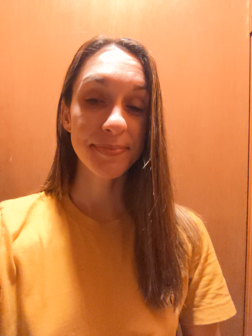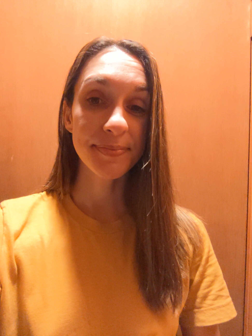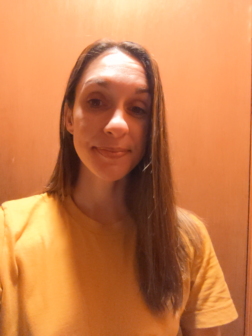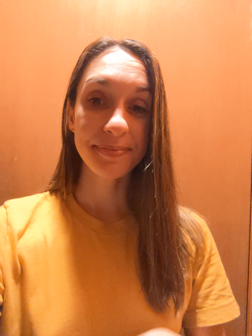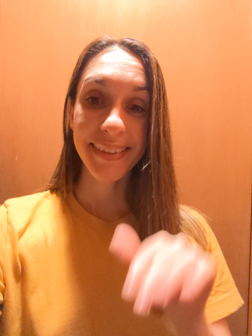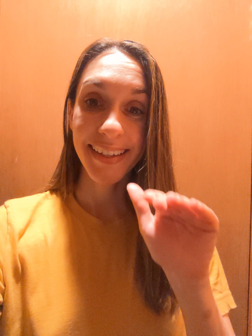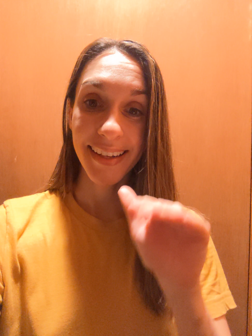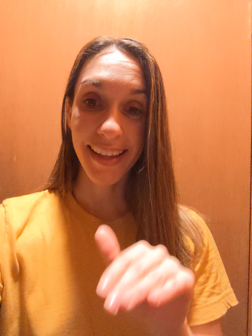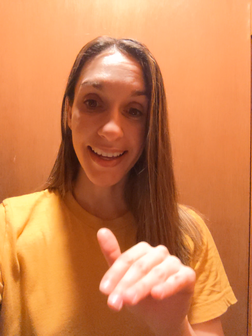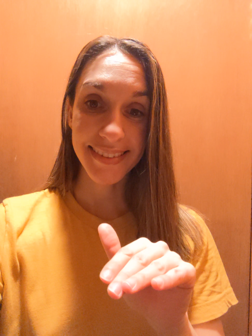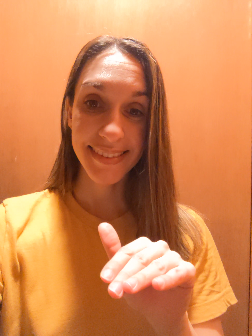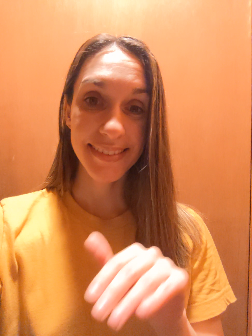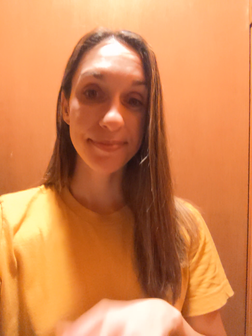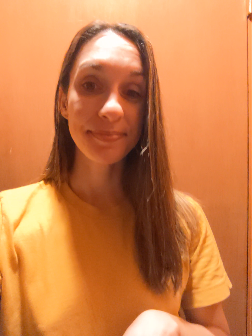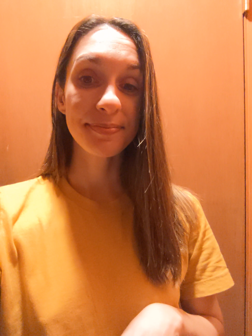night